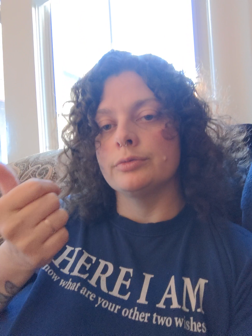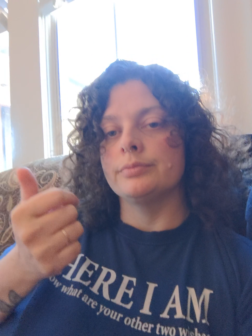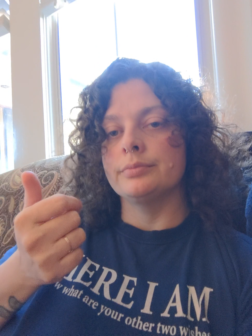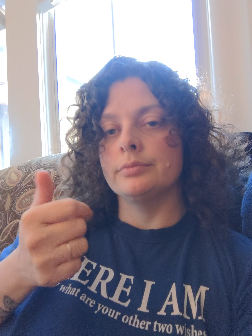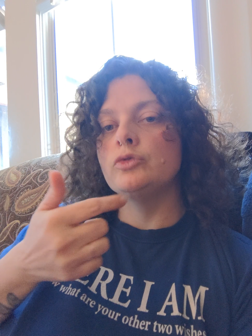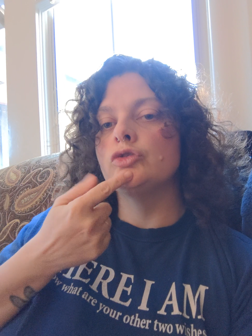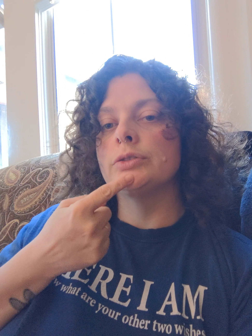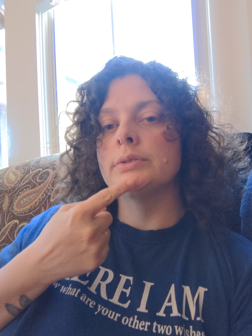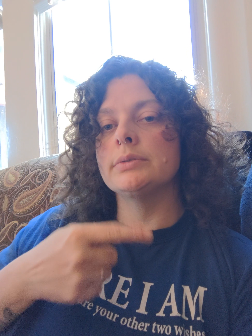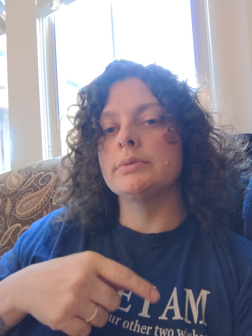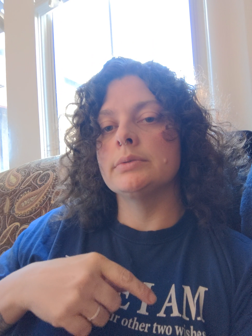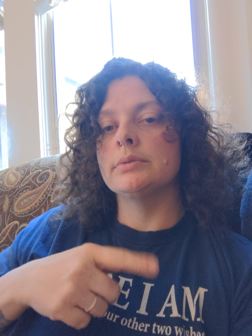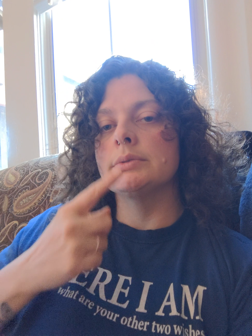chin